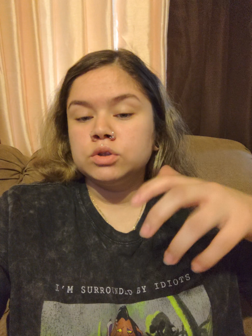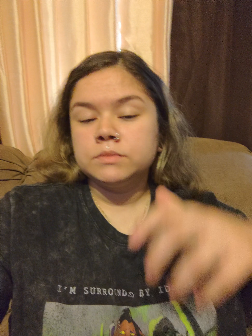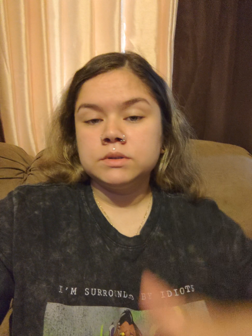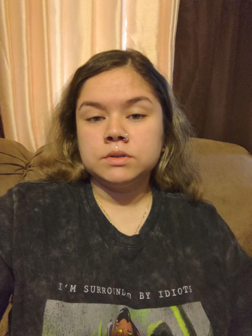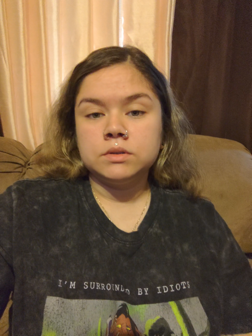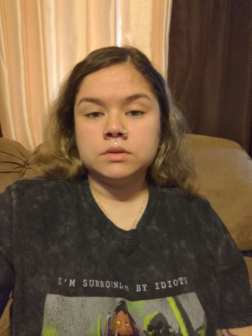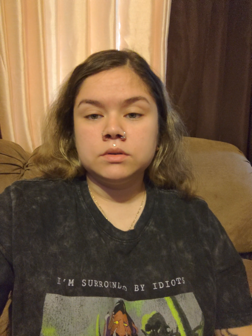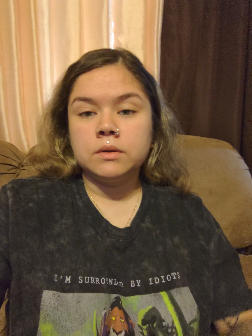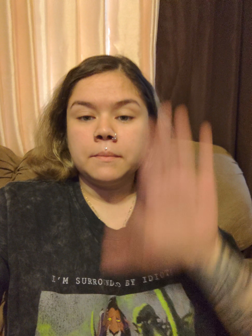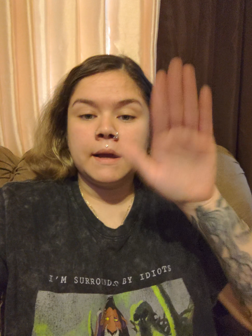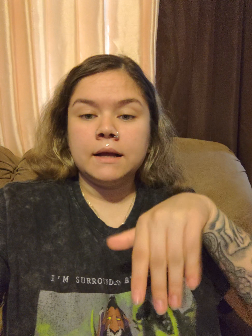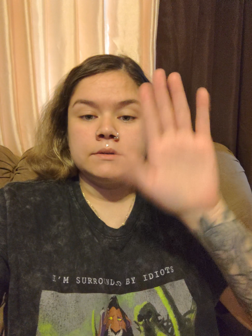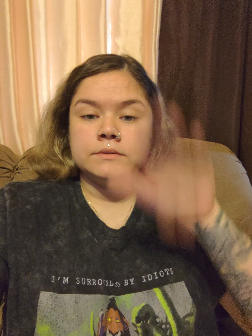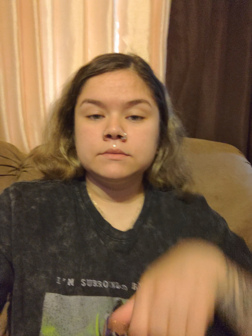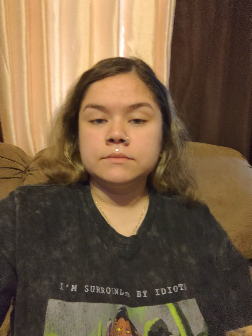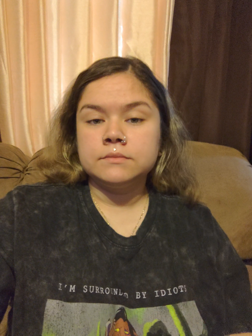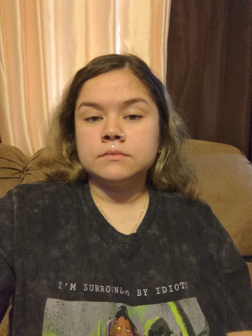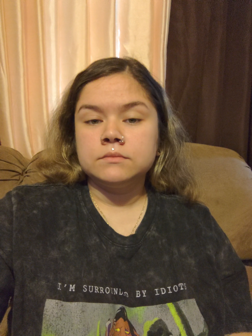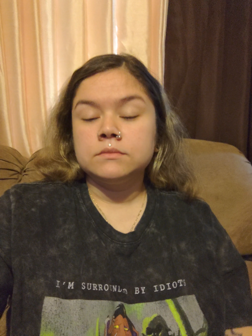paint